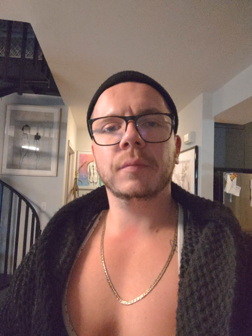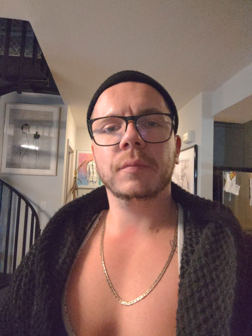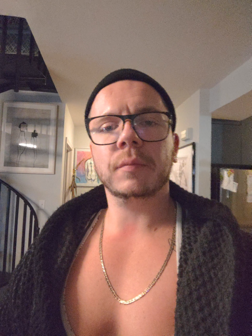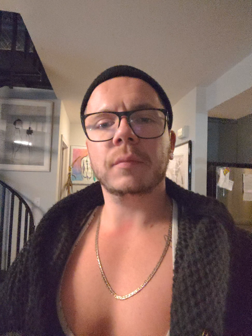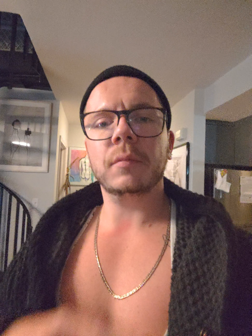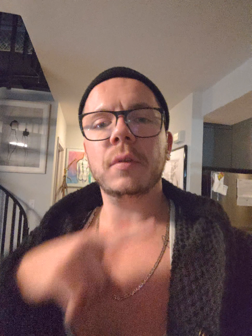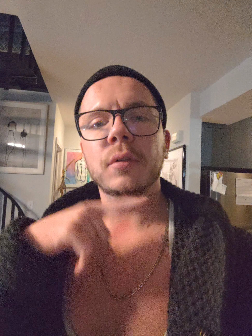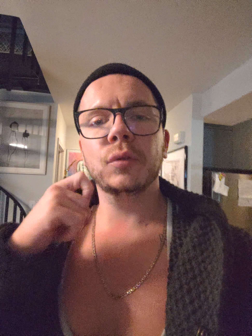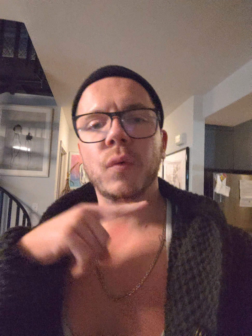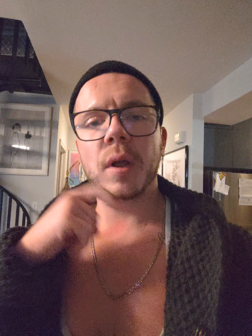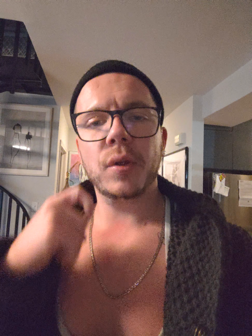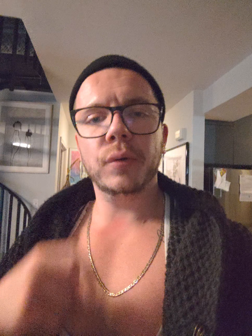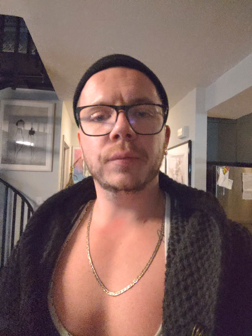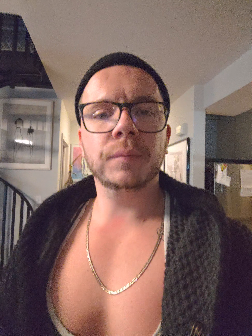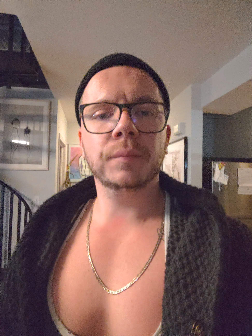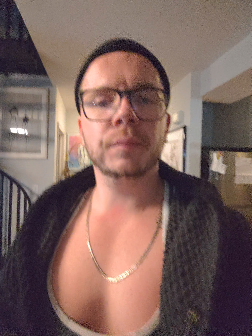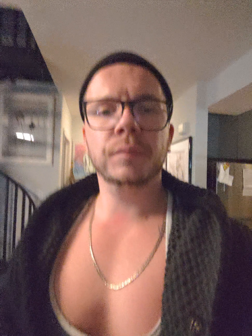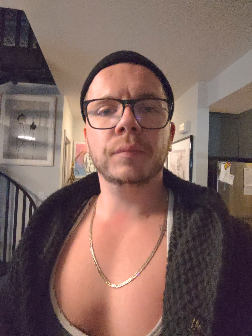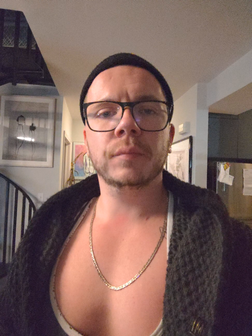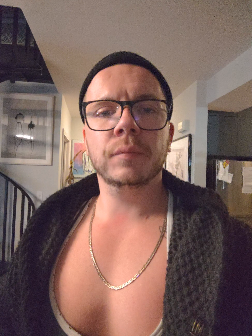dryer